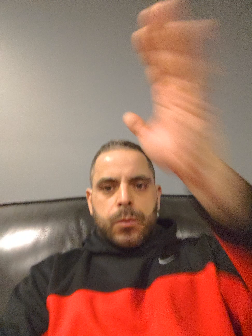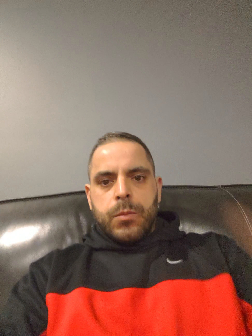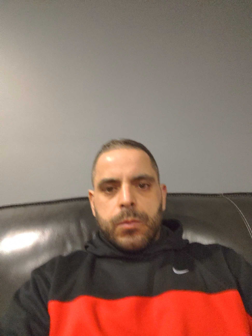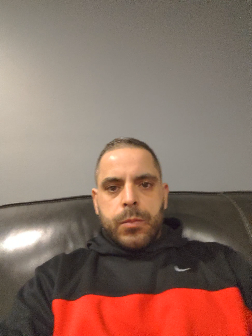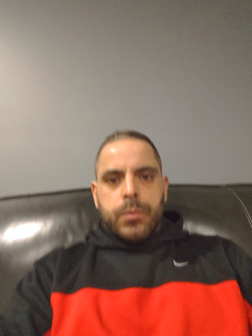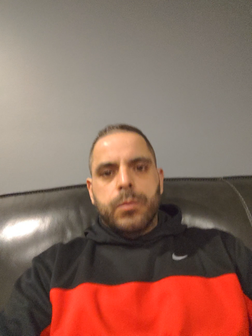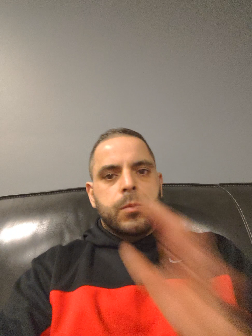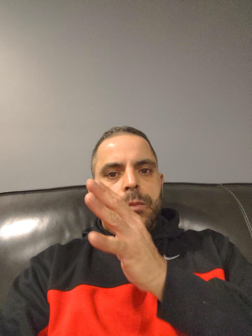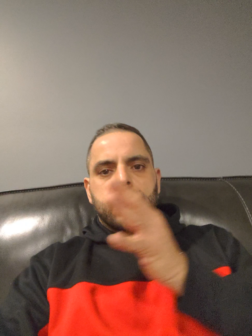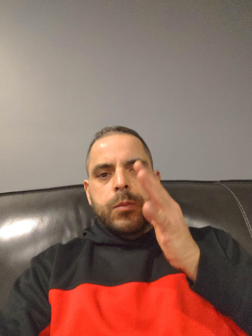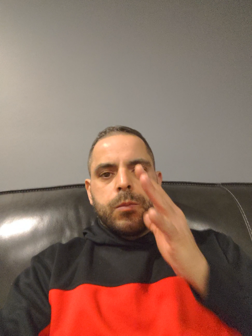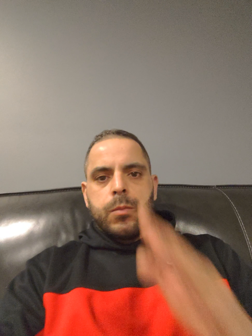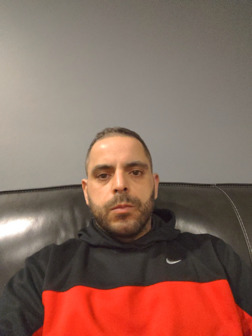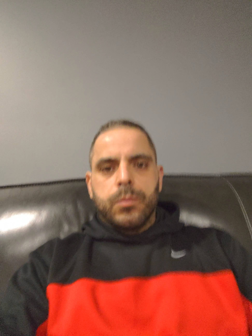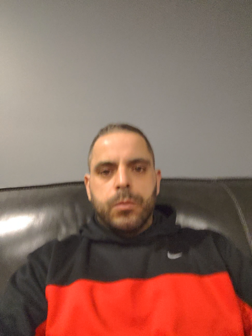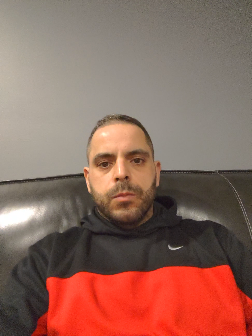farm